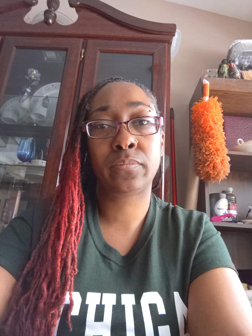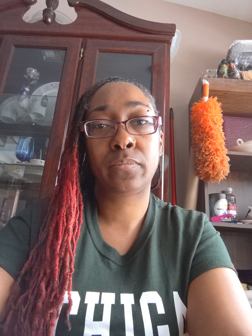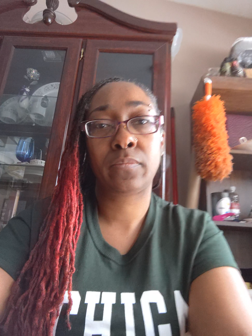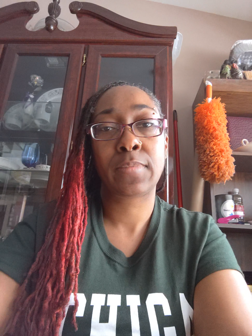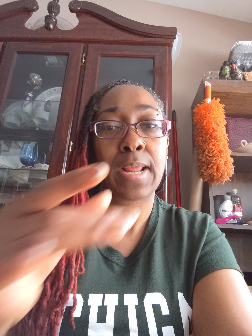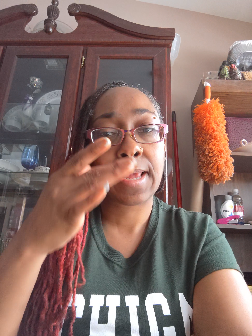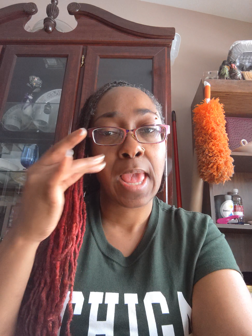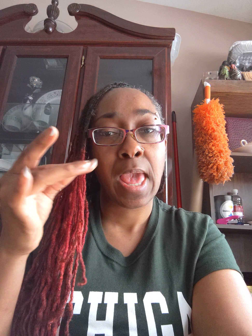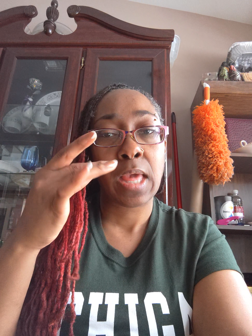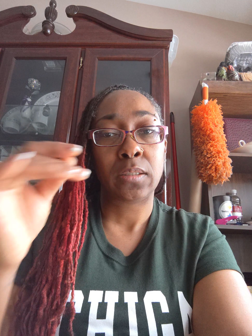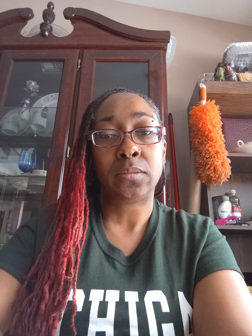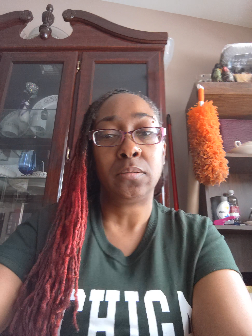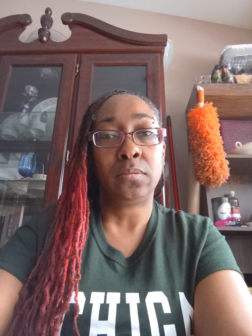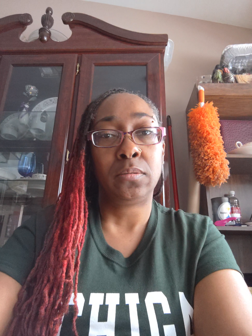cat